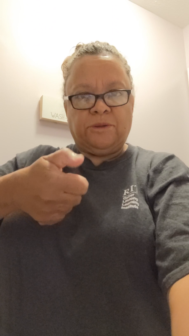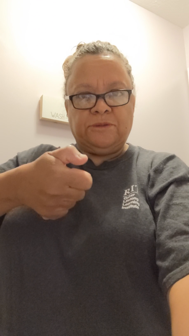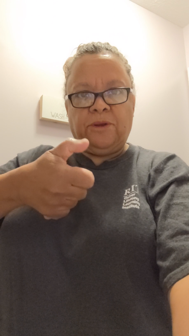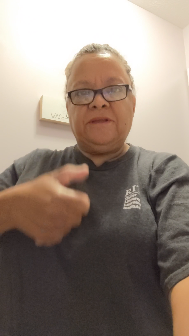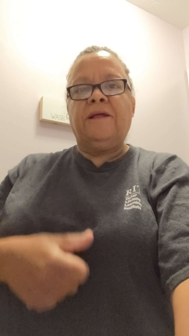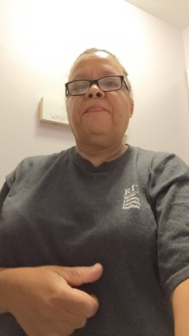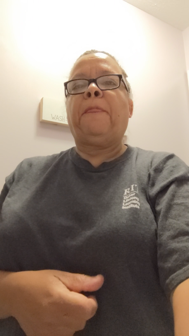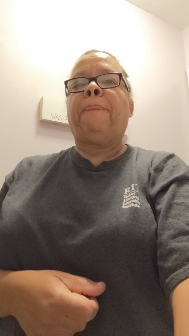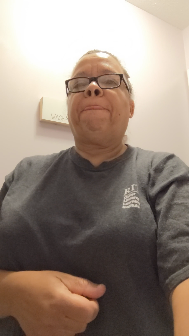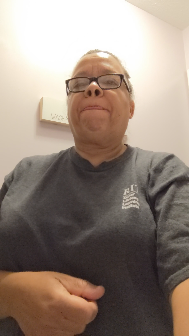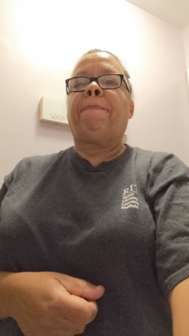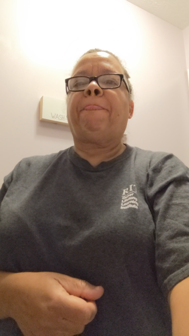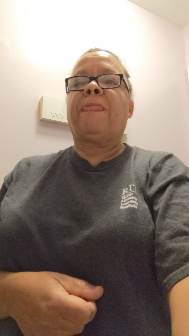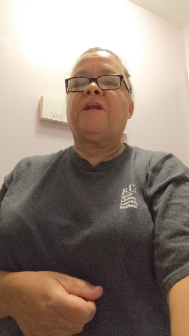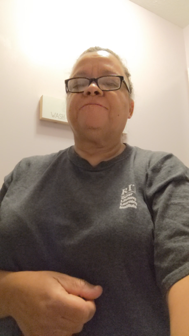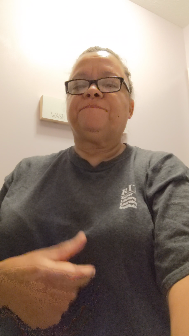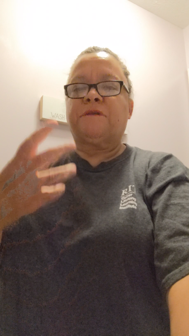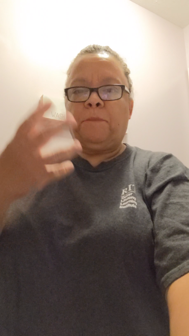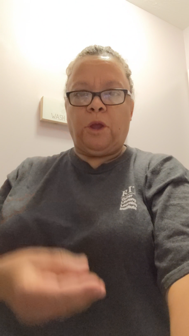poor